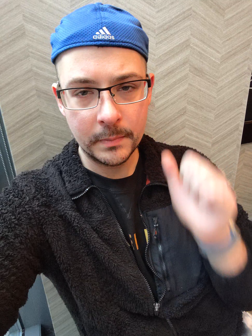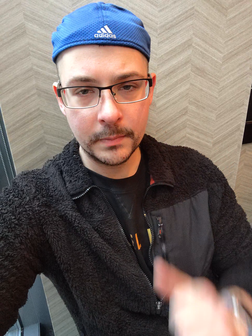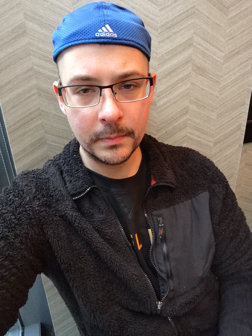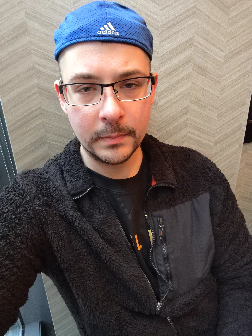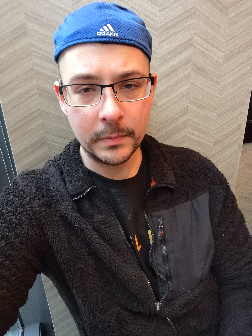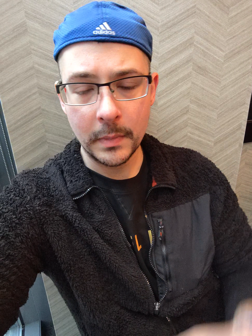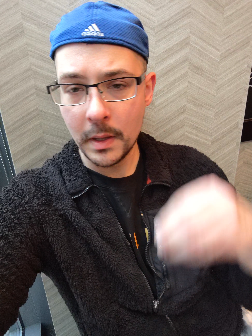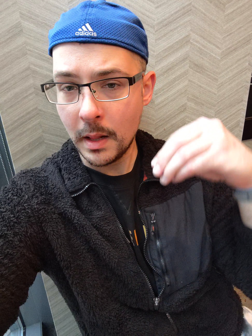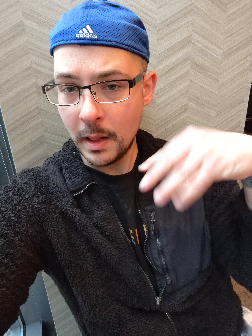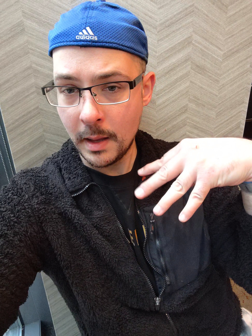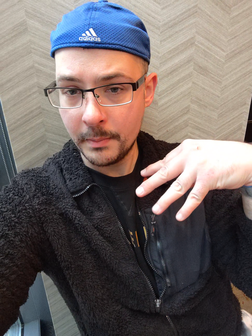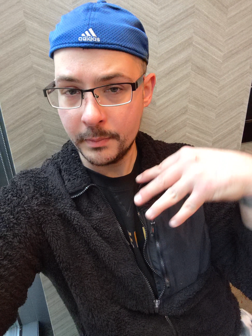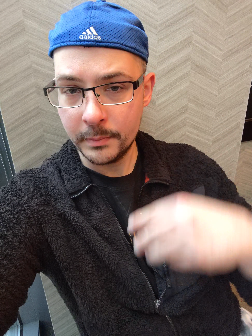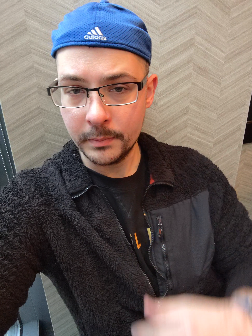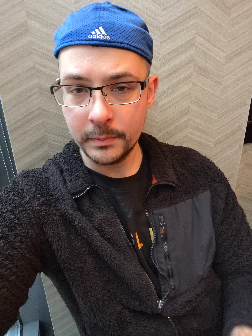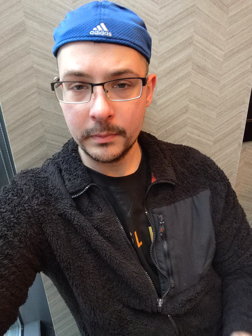lamp